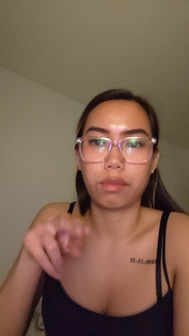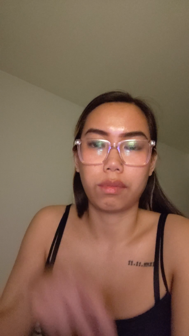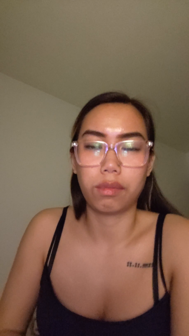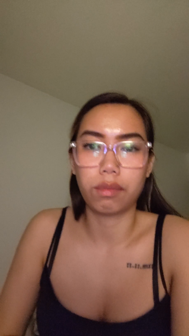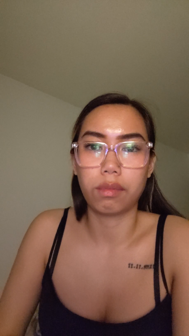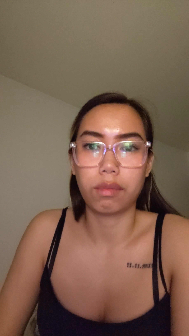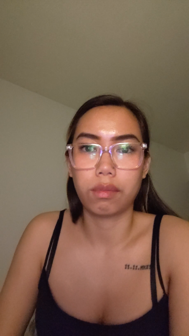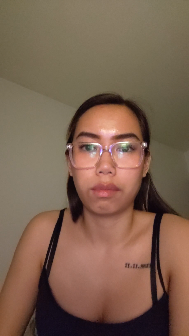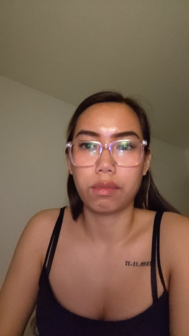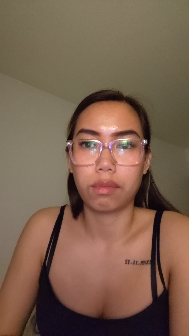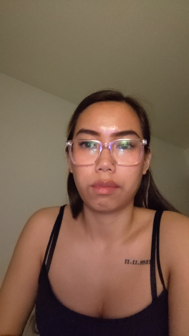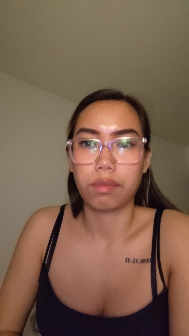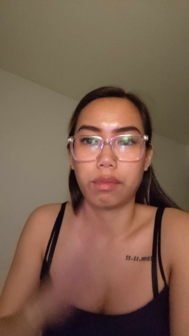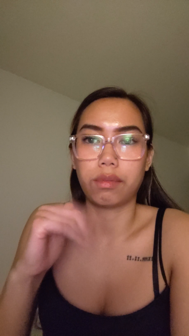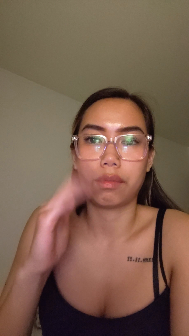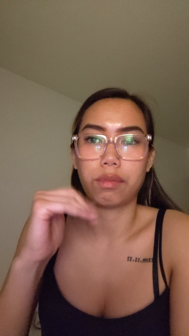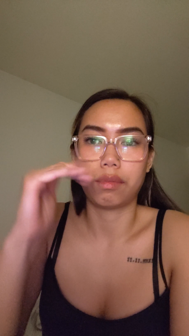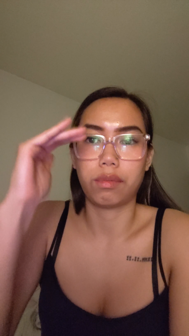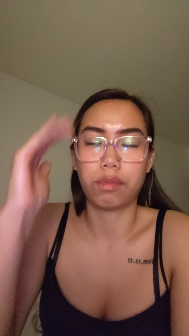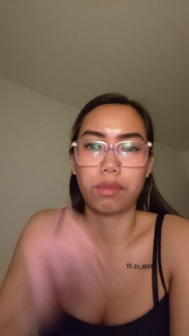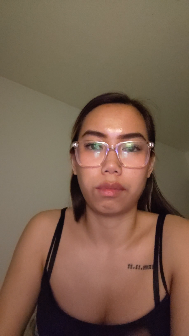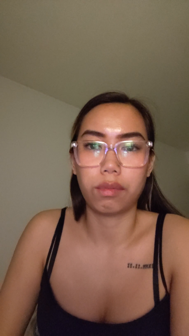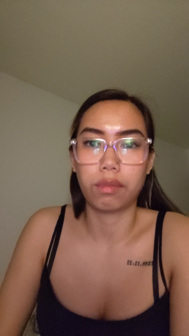build